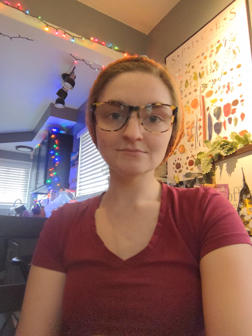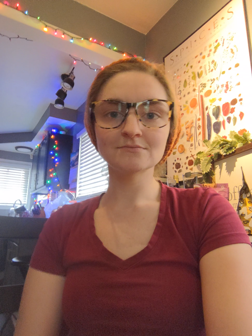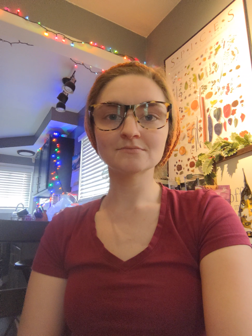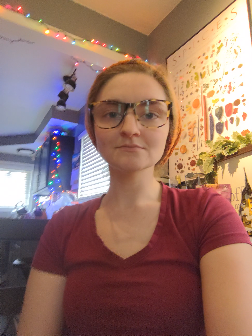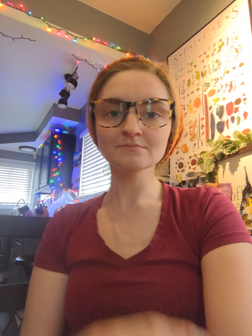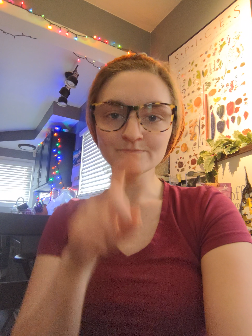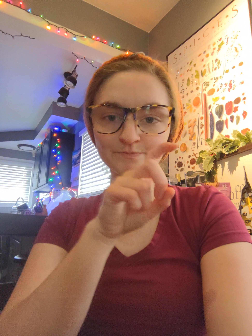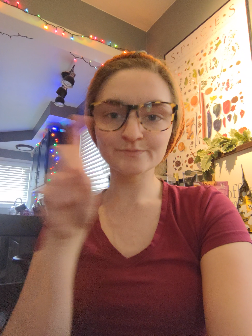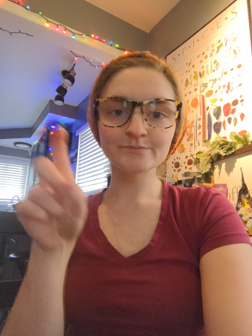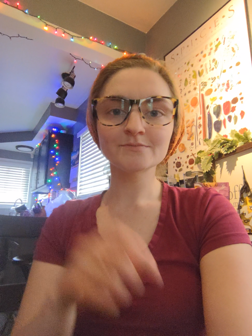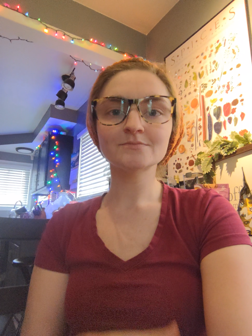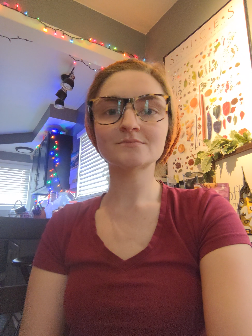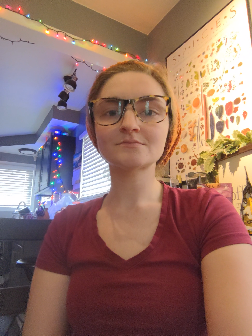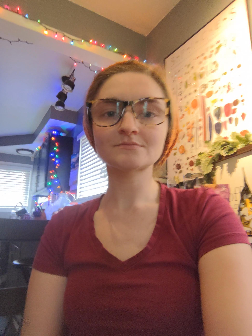closet